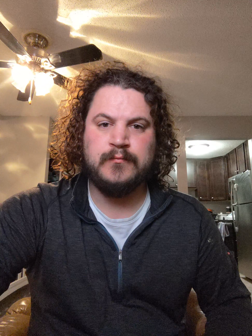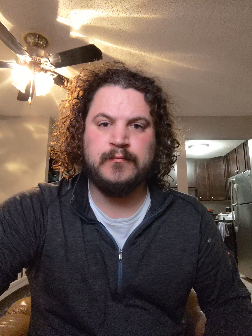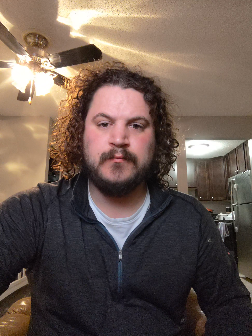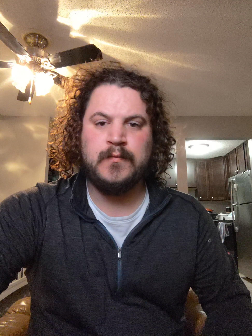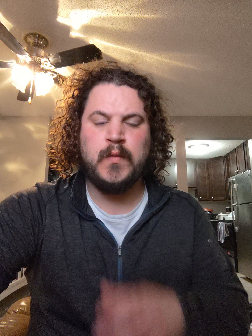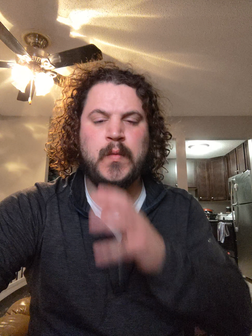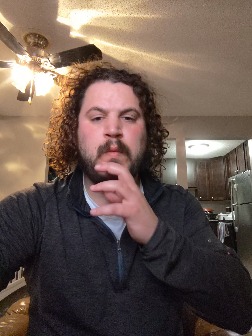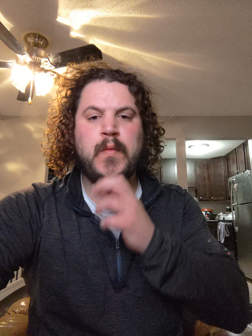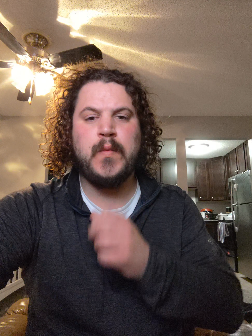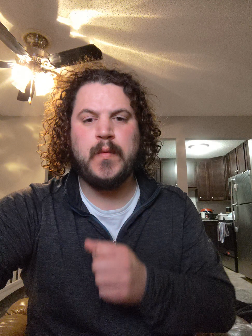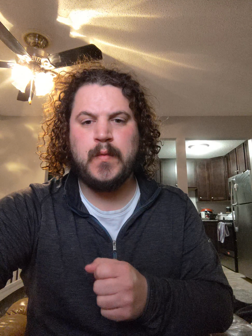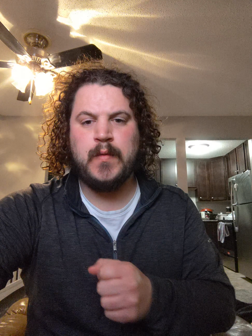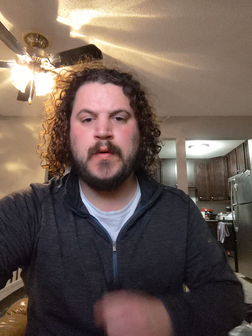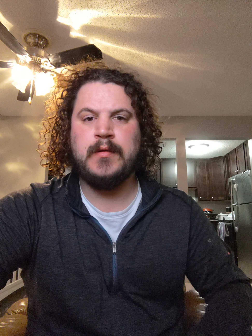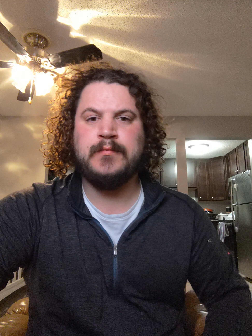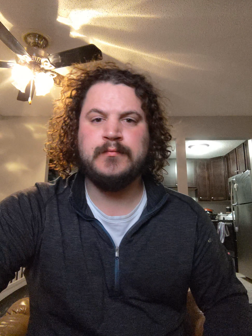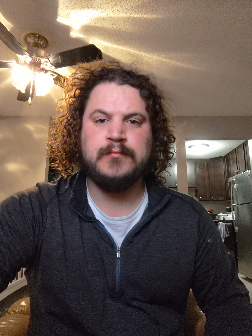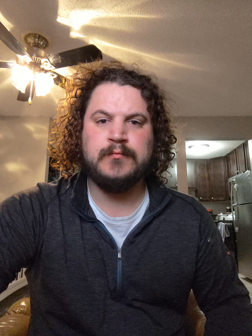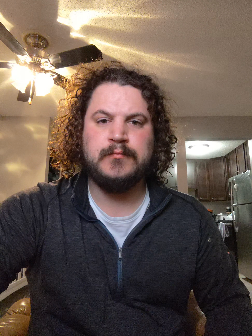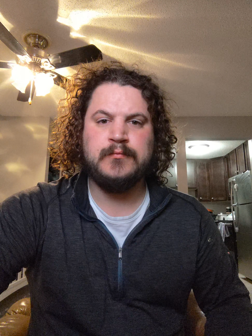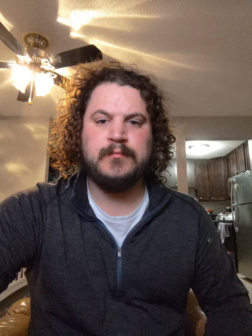old